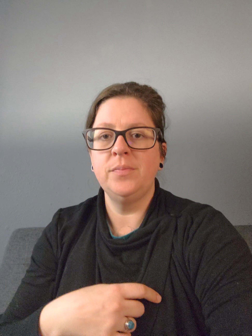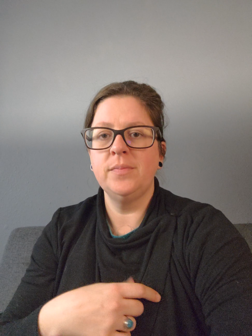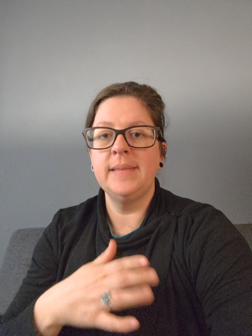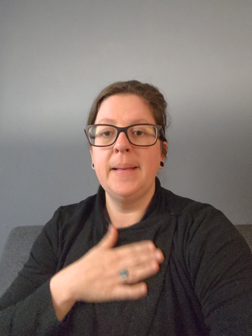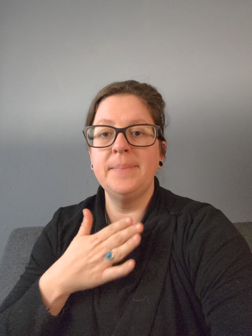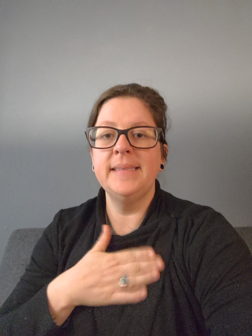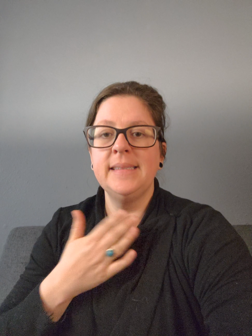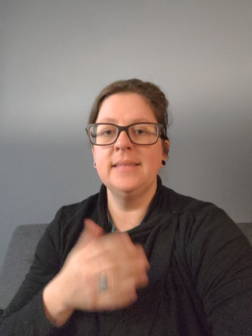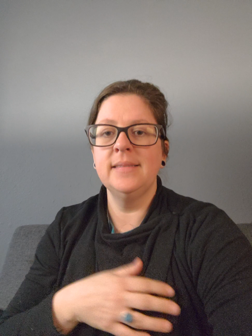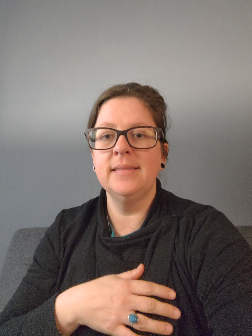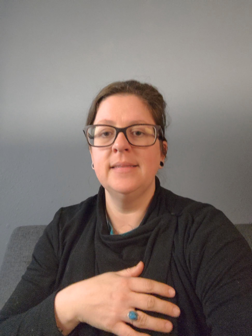happy